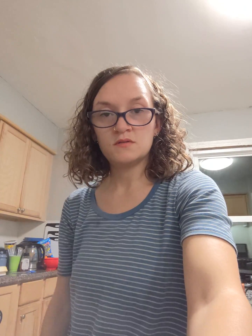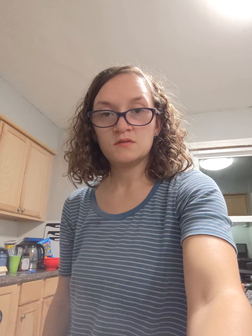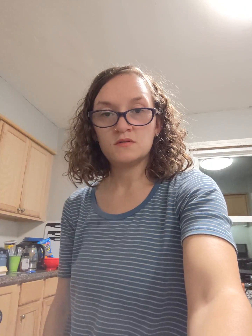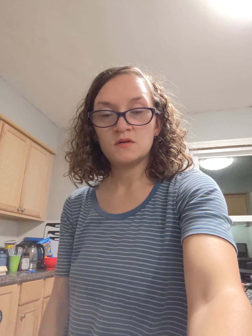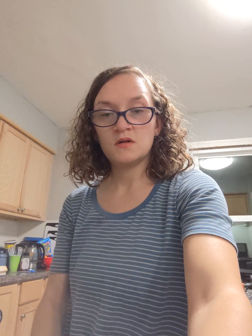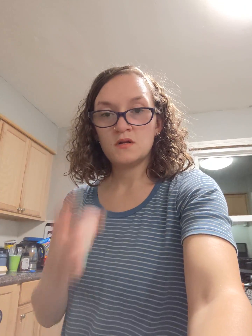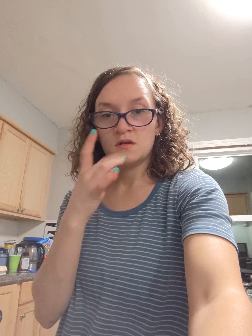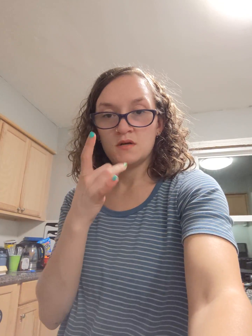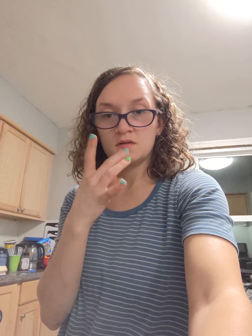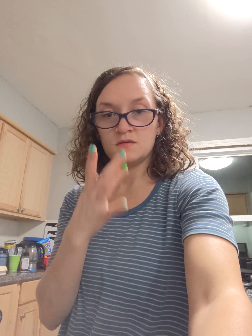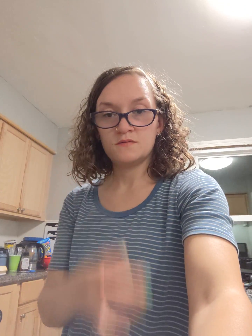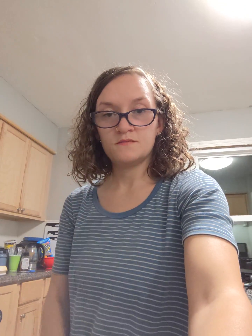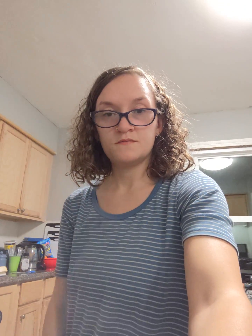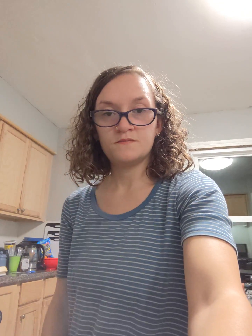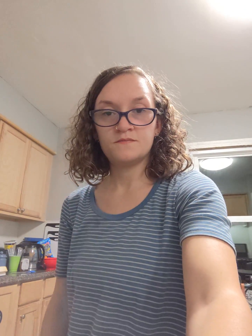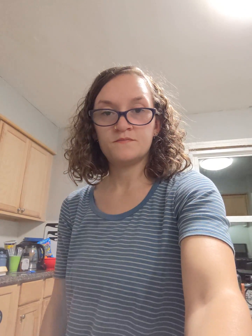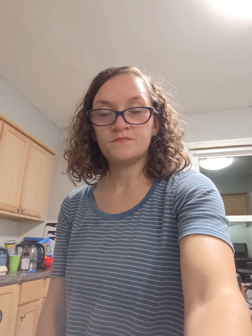light bulb